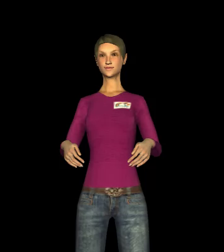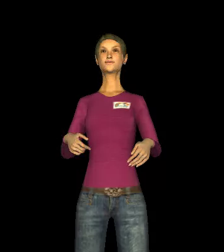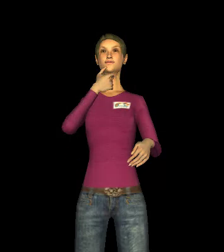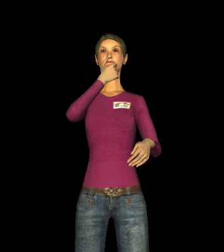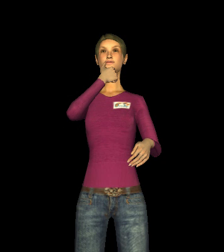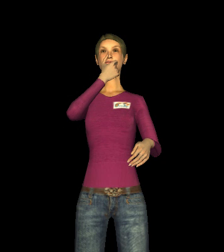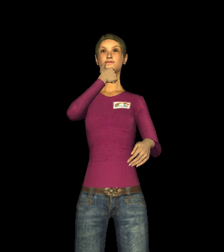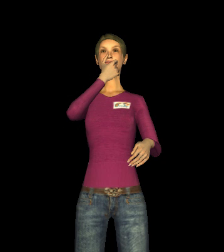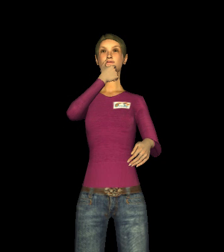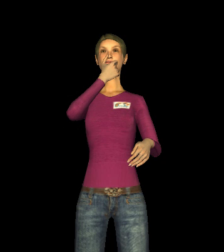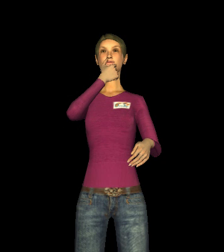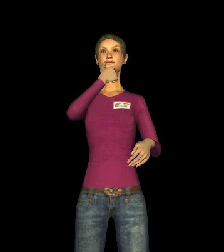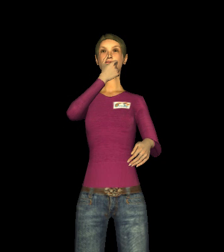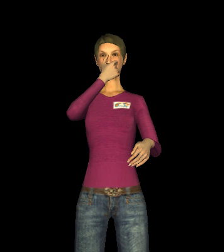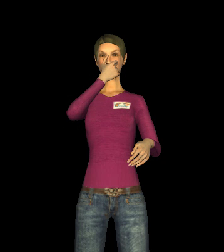إنجليترا